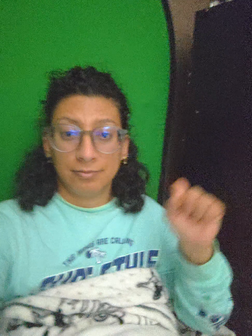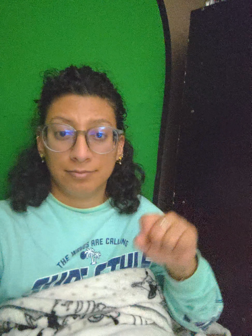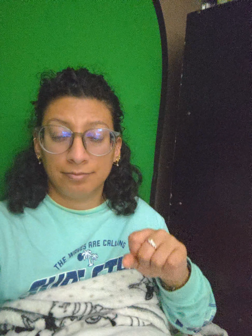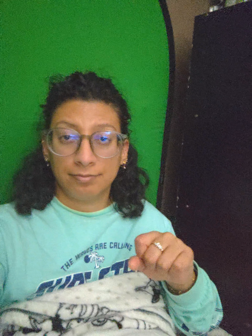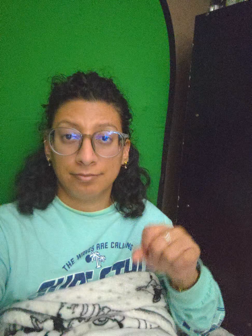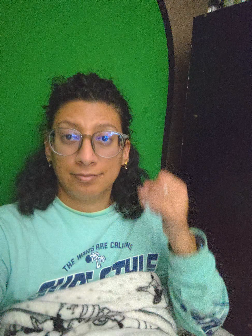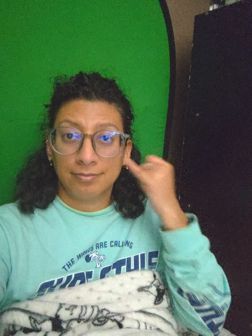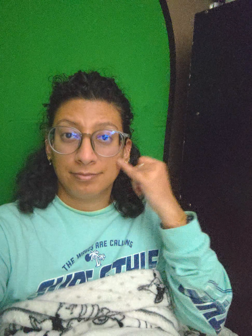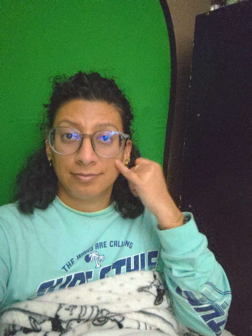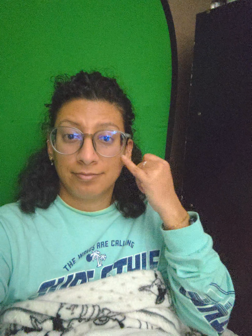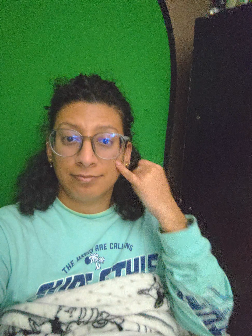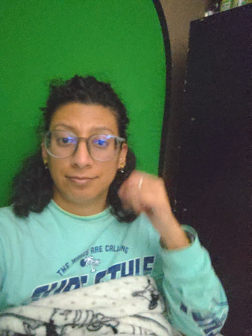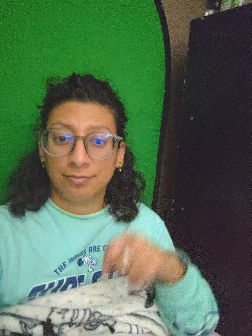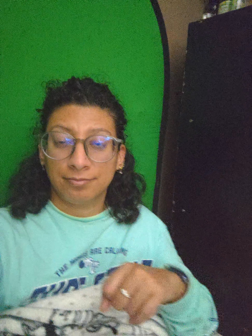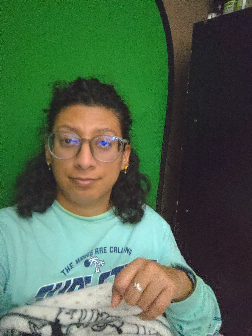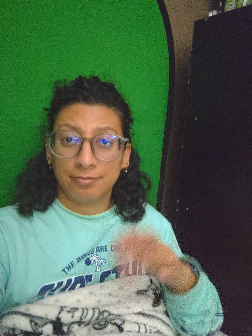if